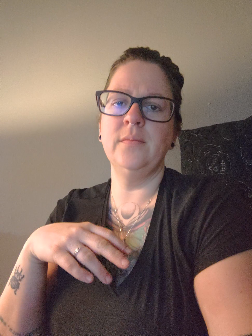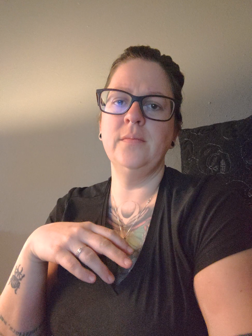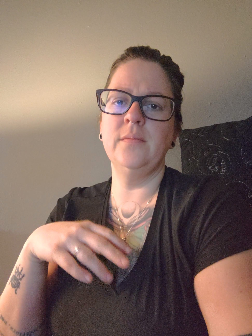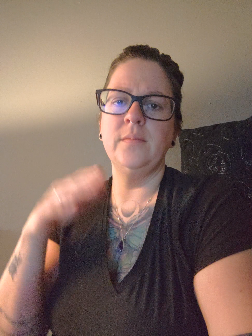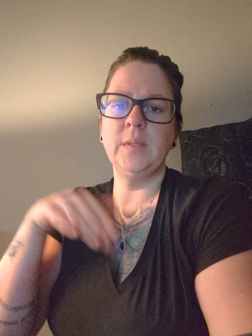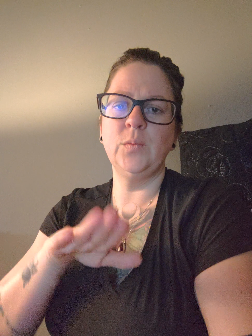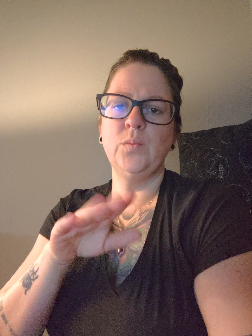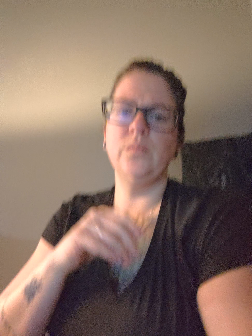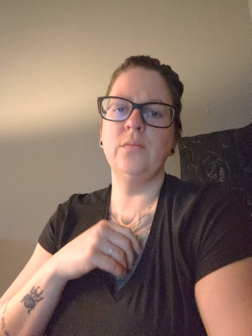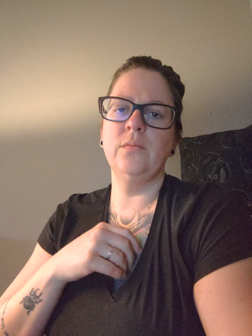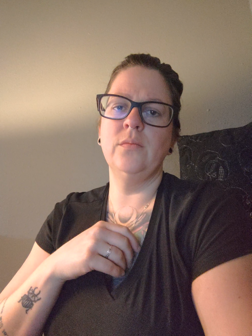into